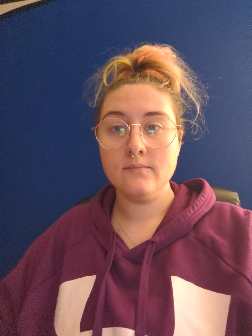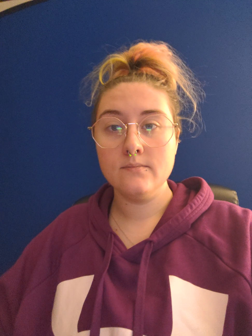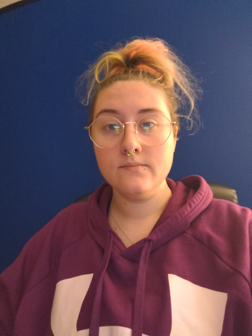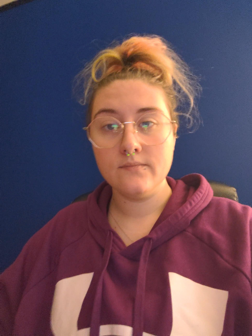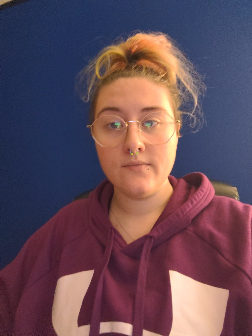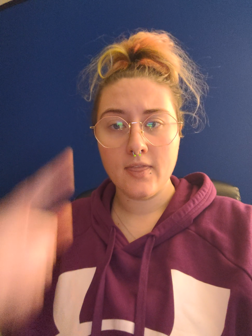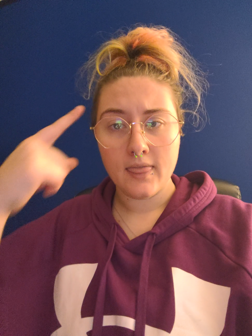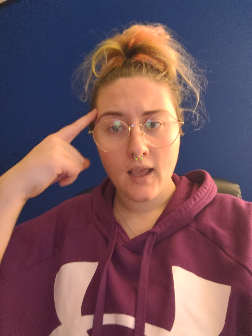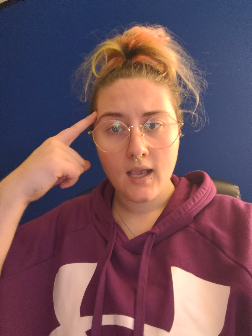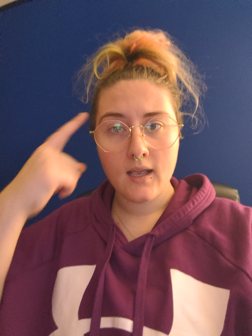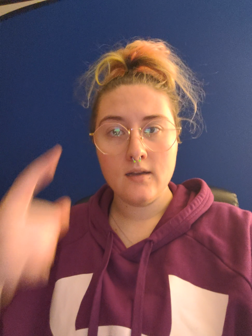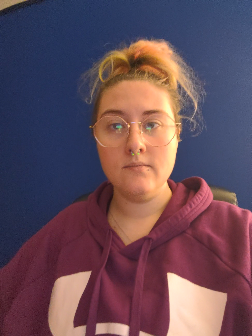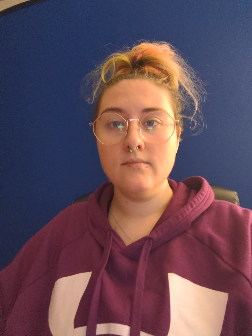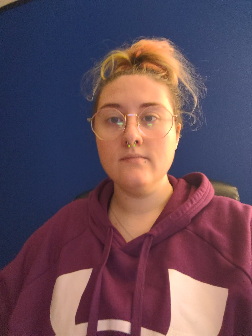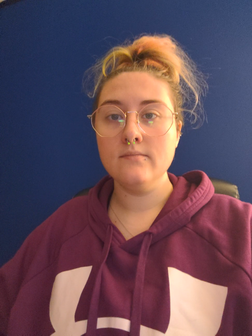think